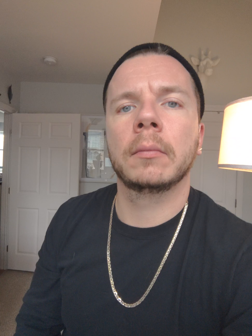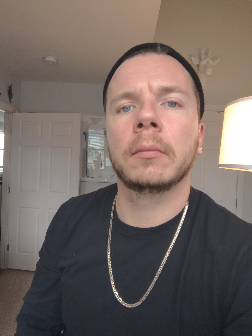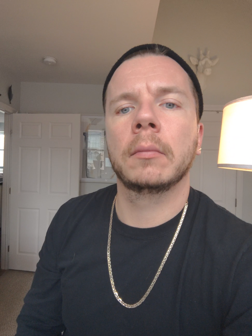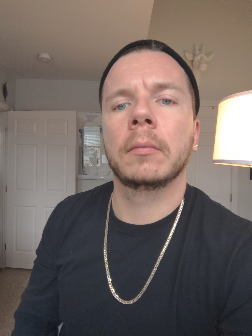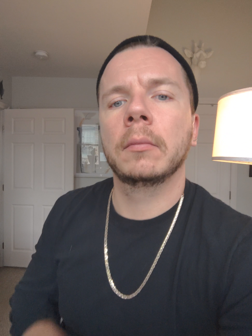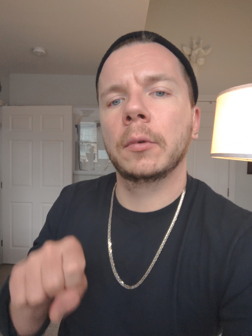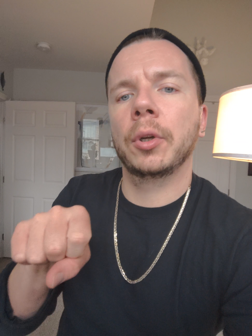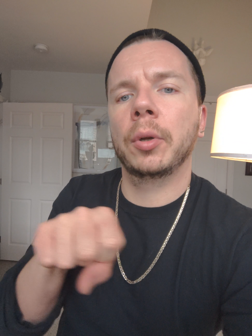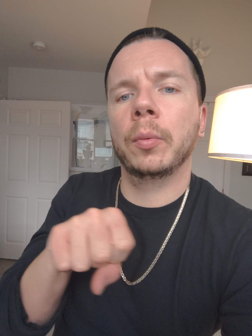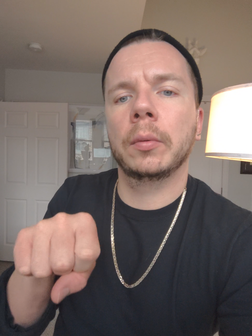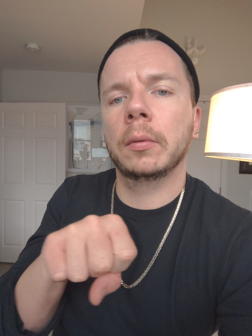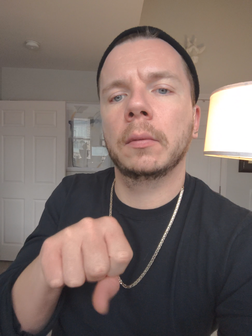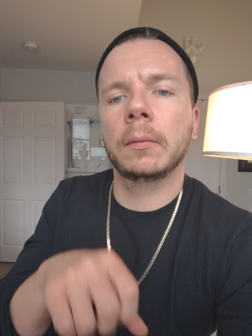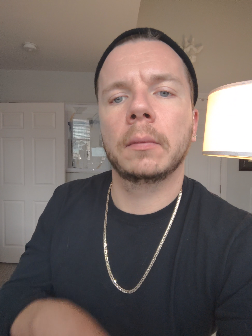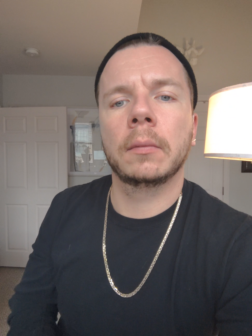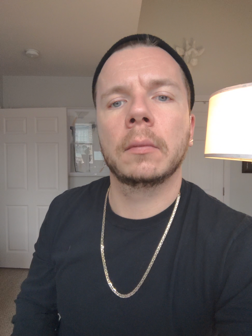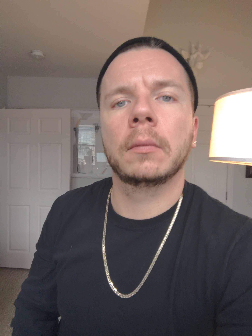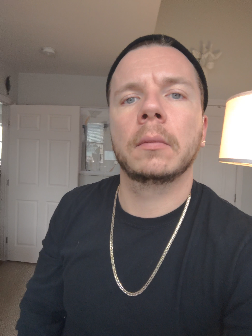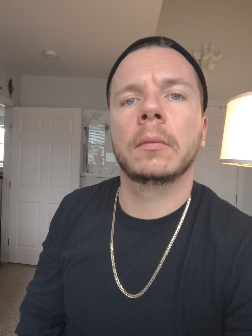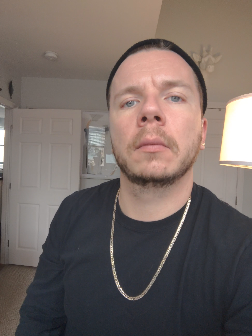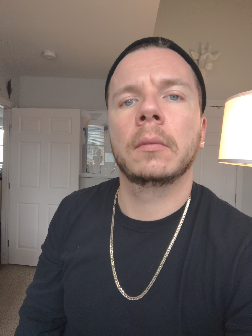shoe